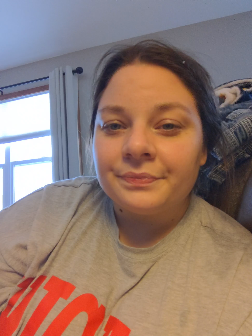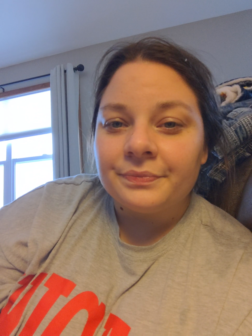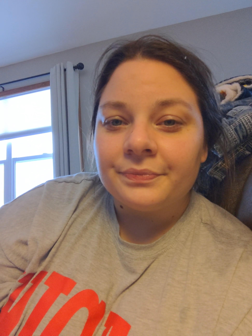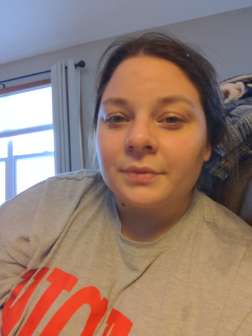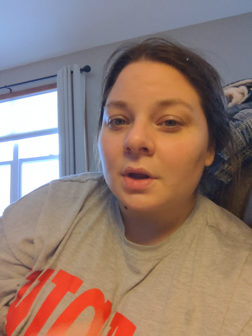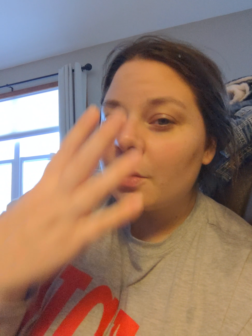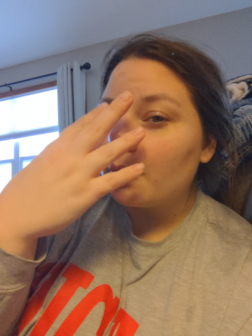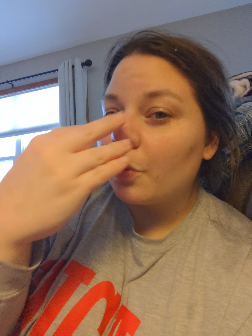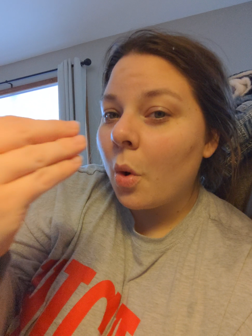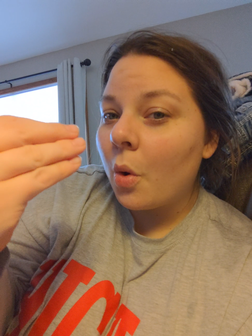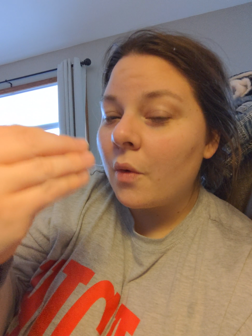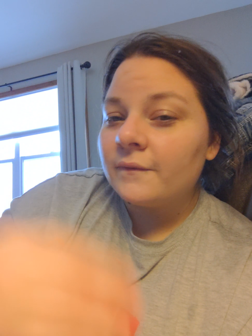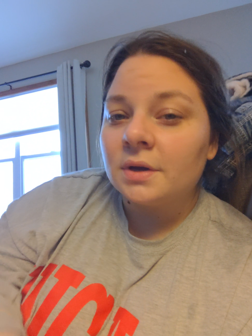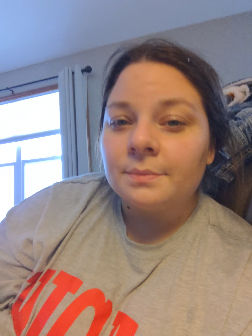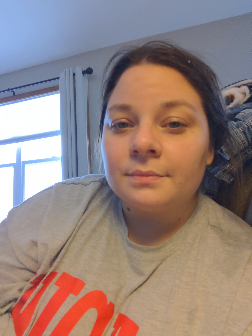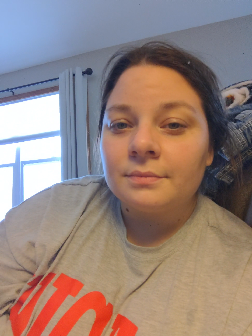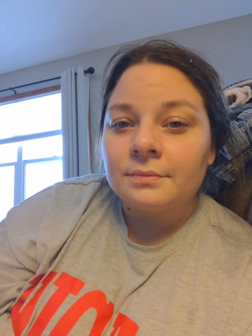wolf